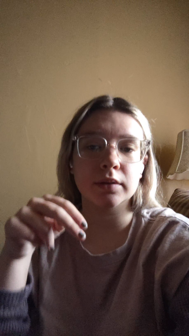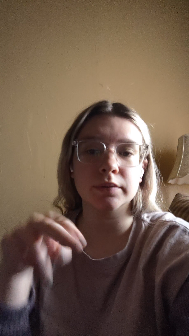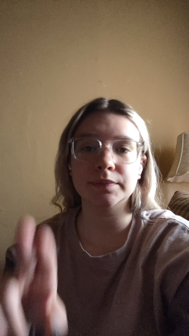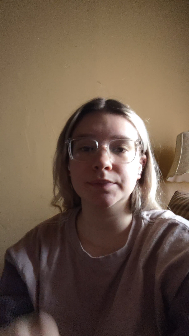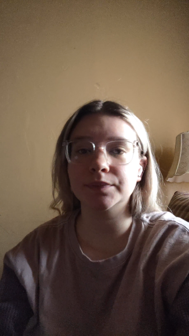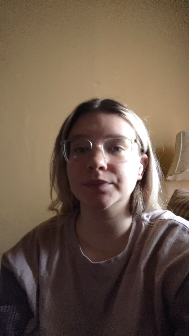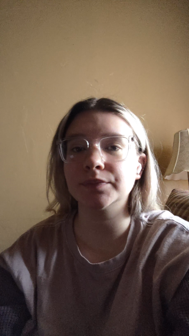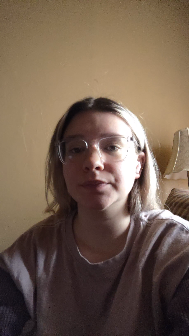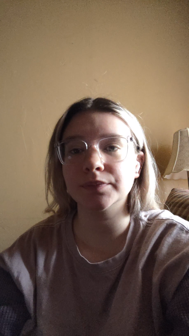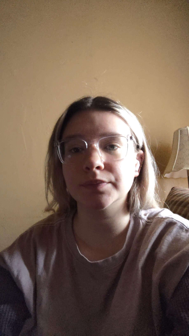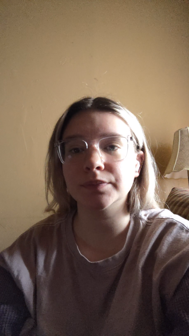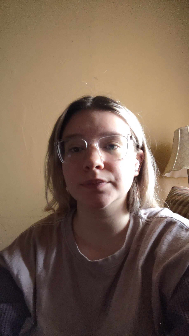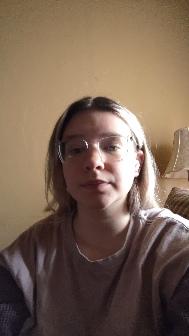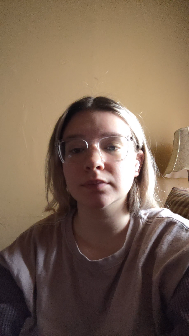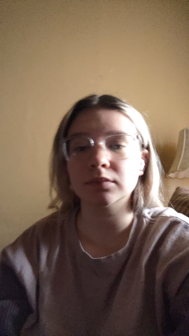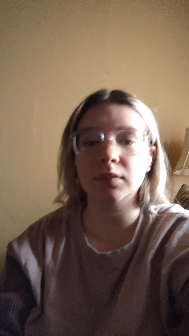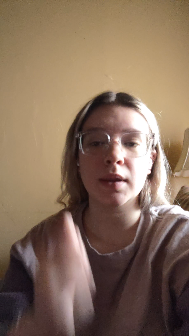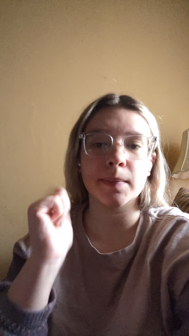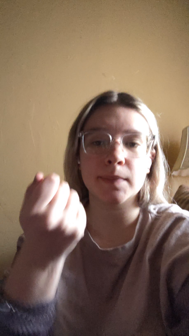bat